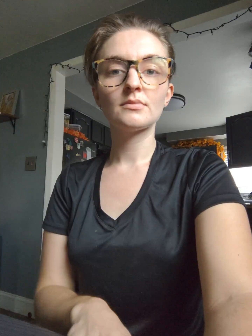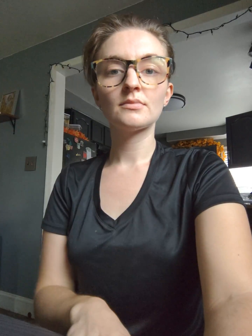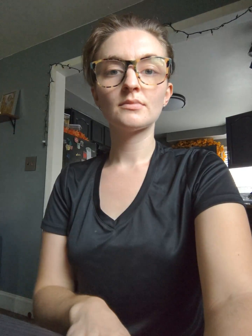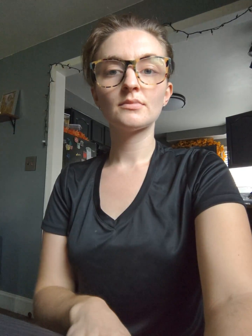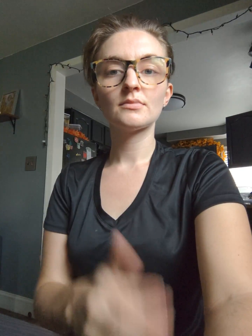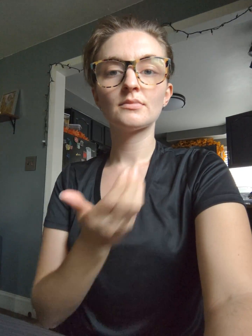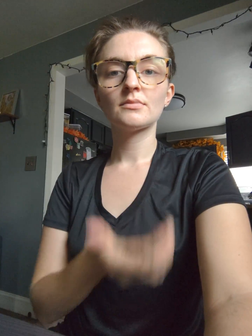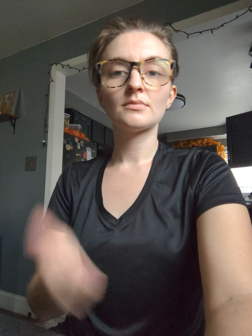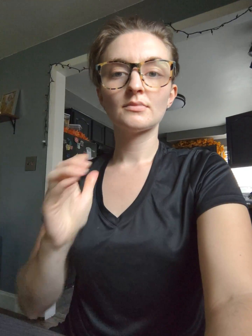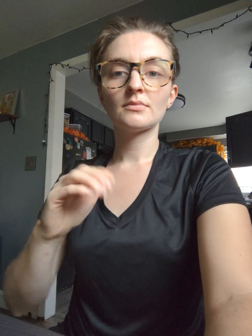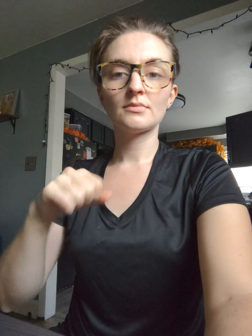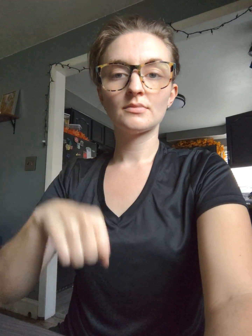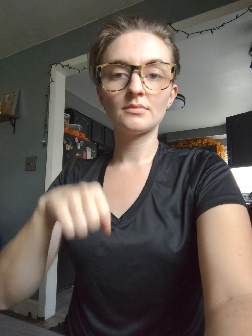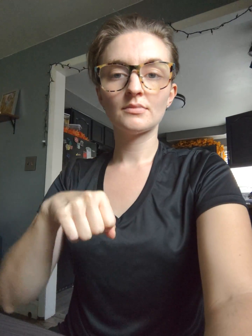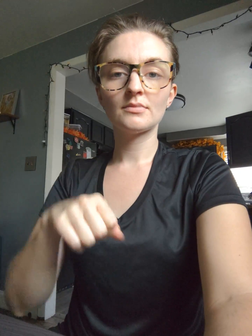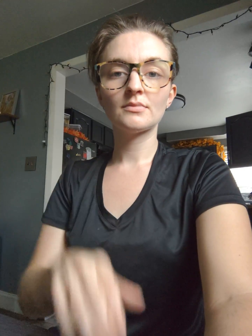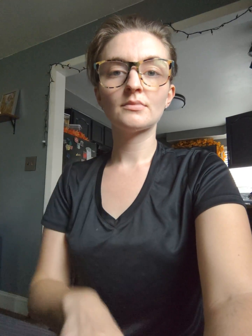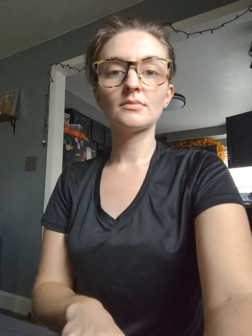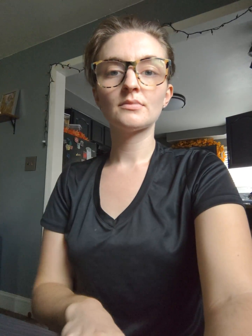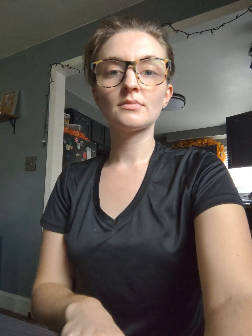basket